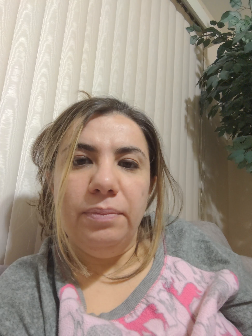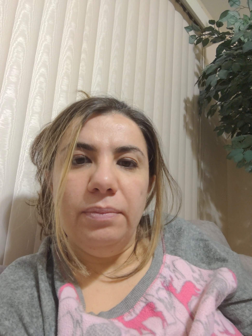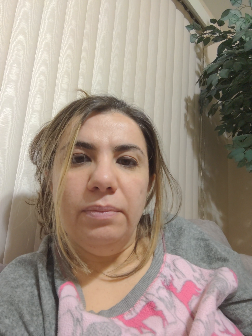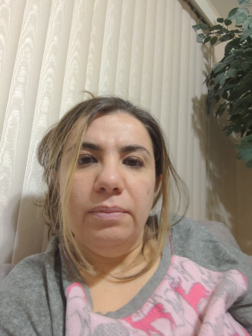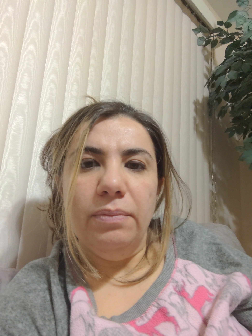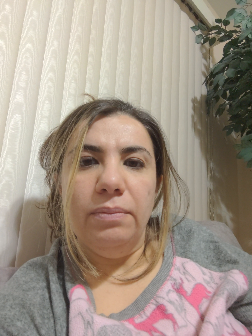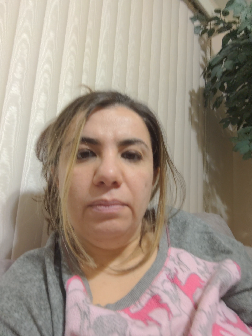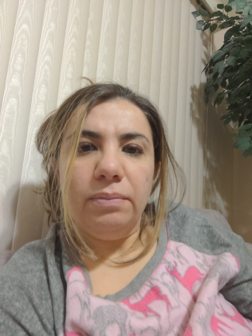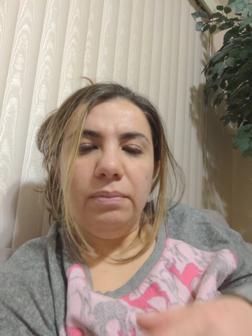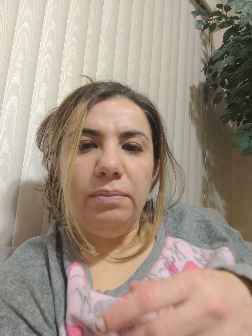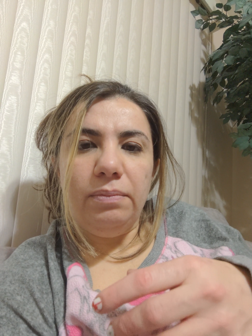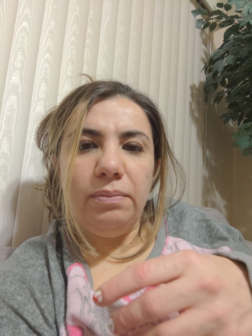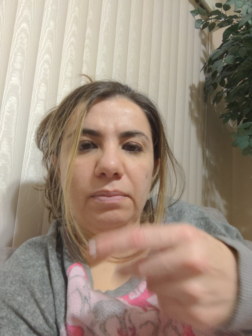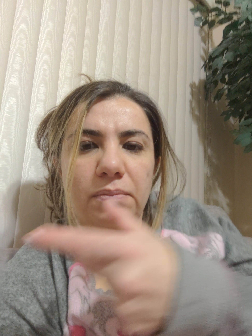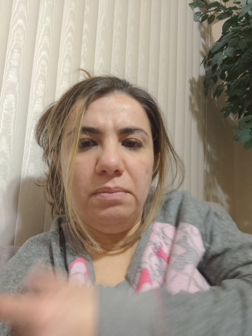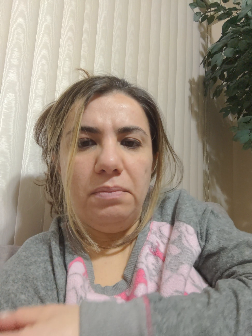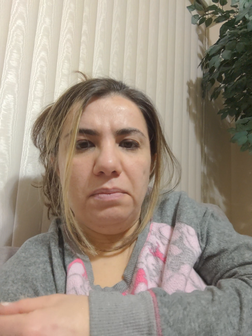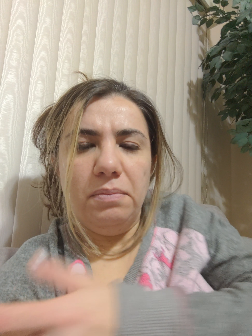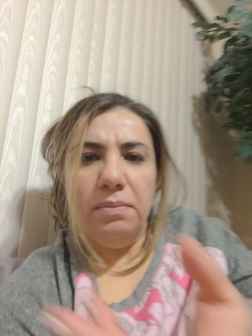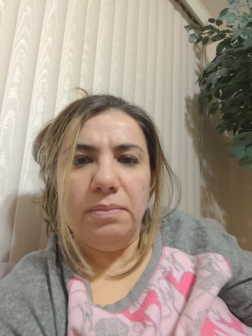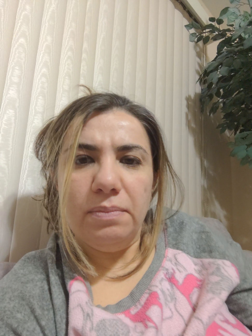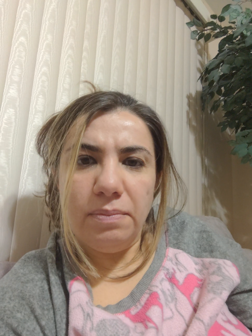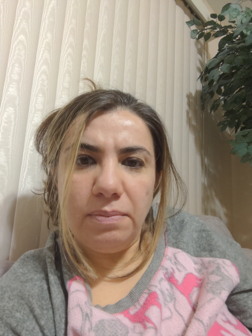vacuum